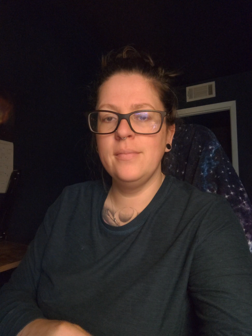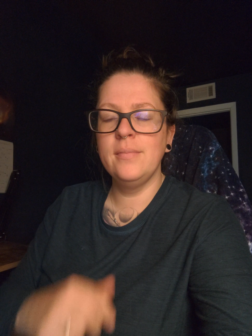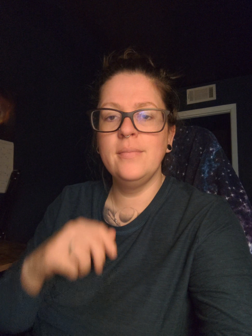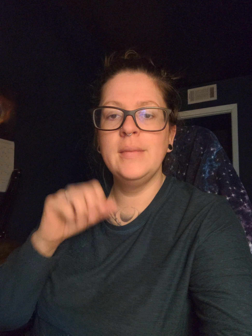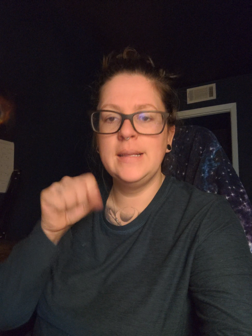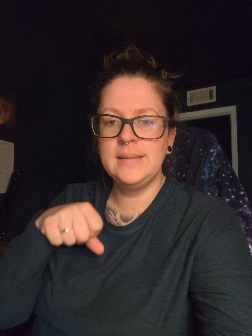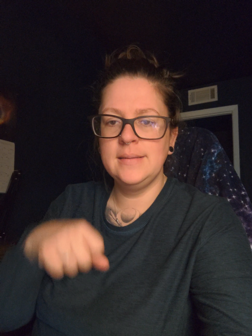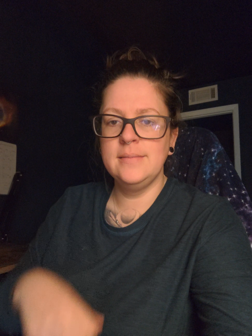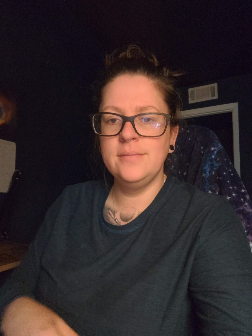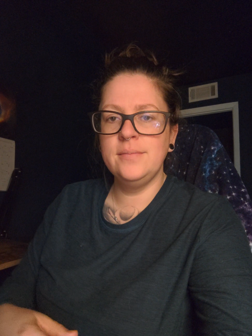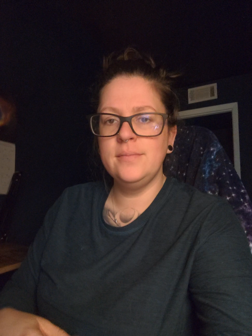yes